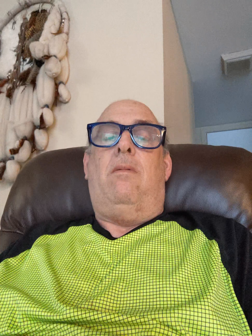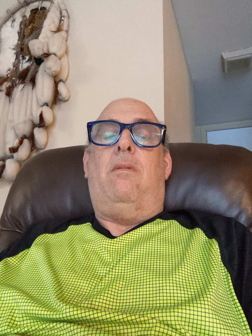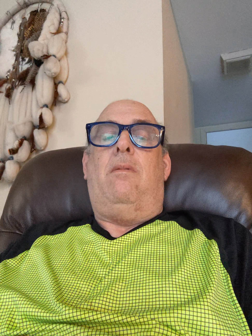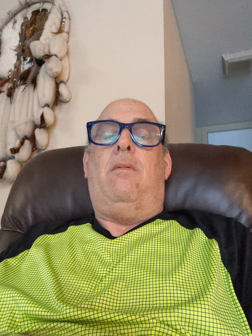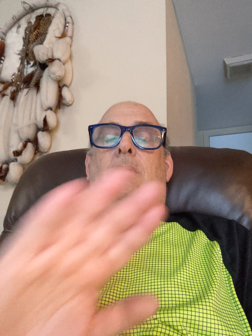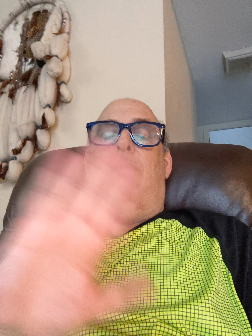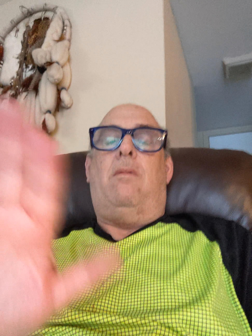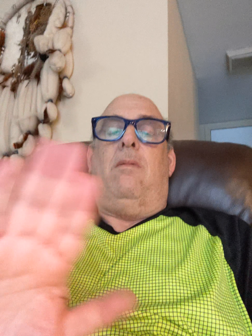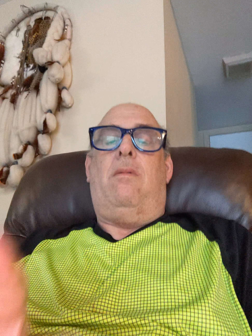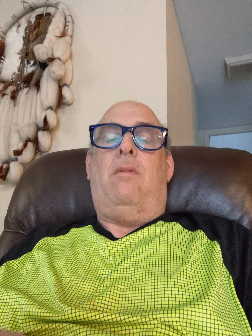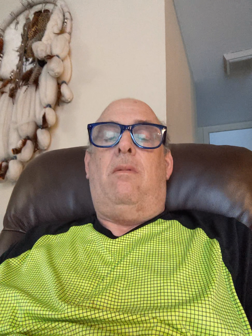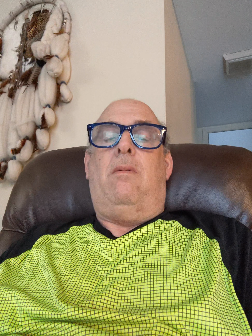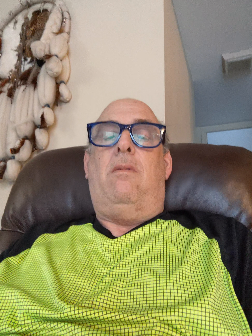clean